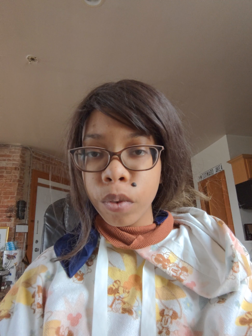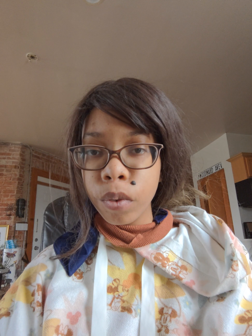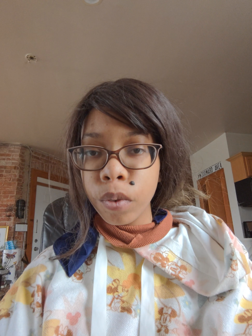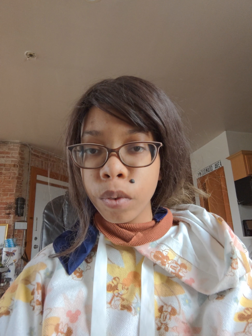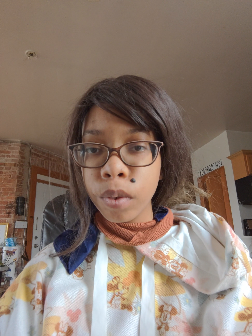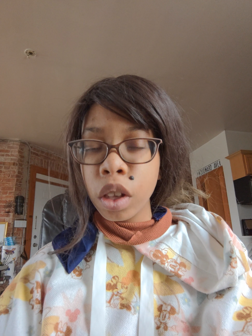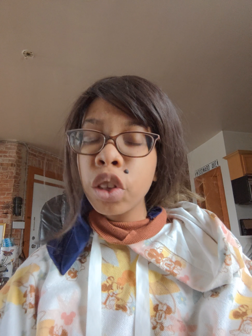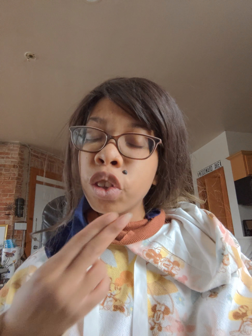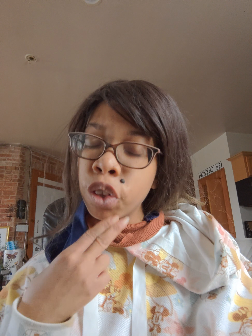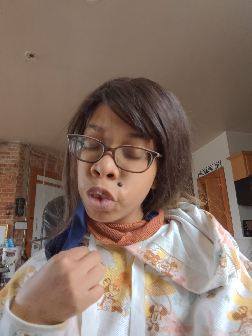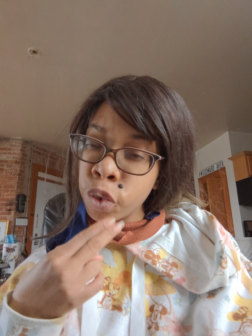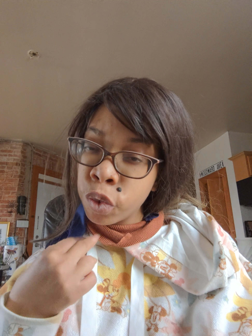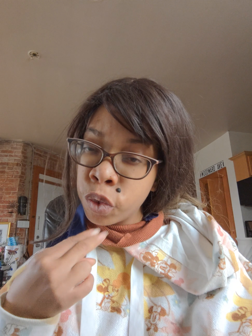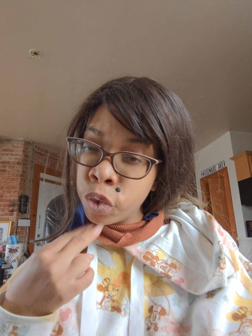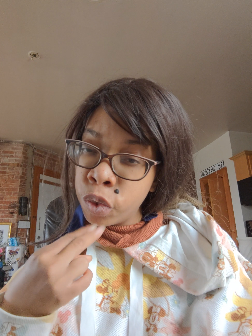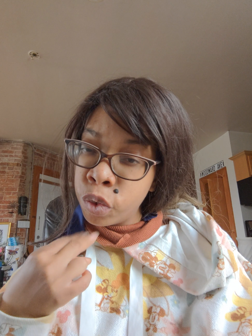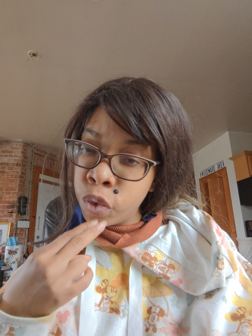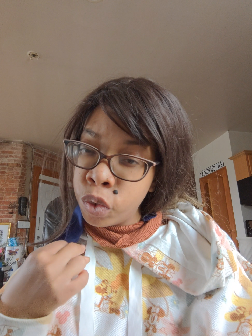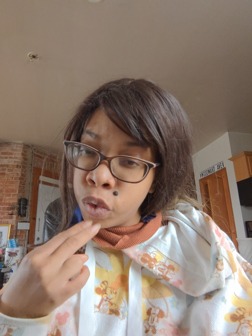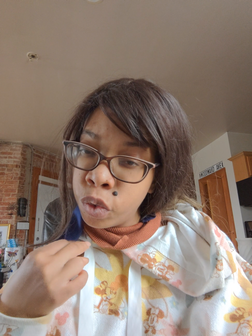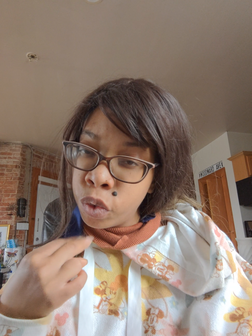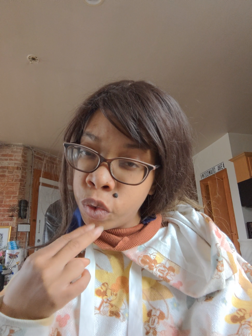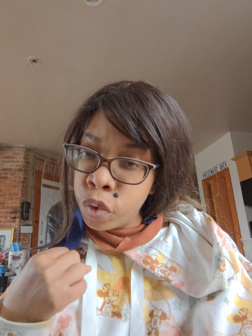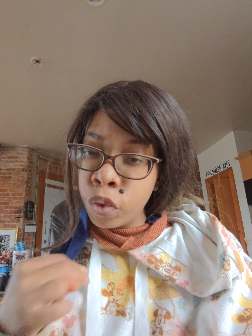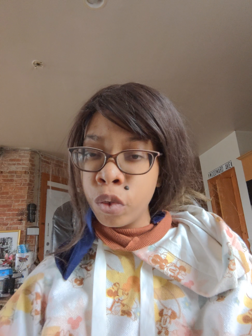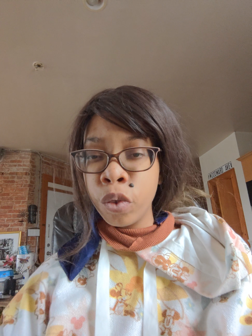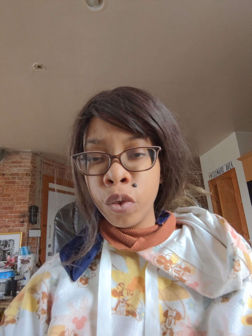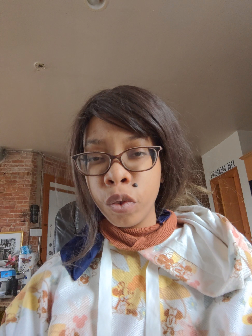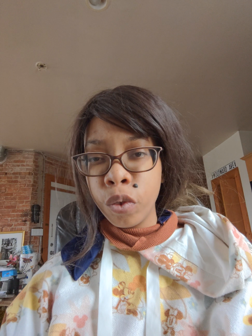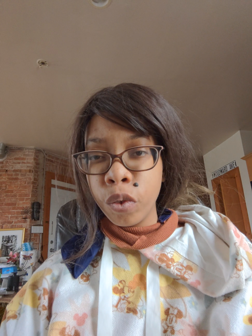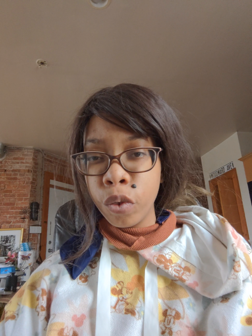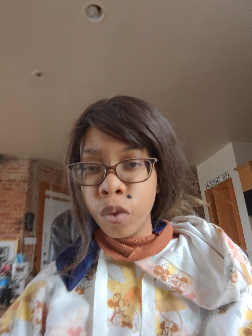cute